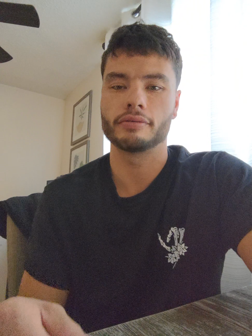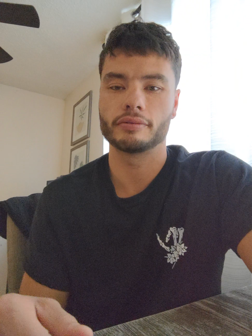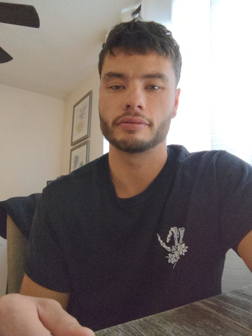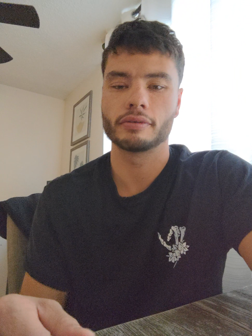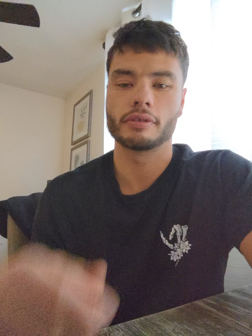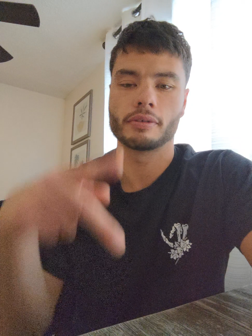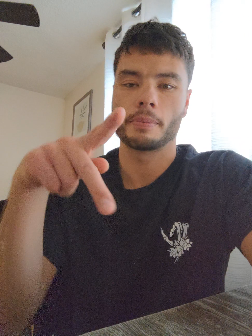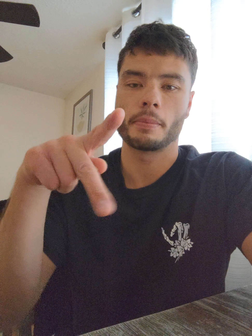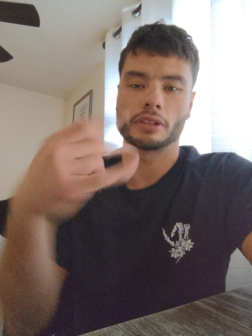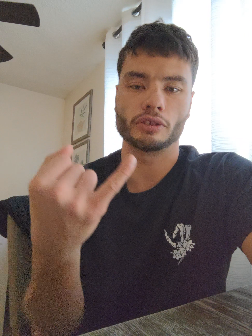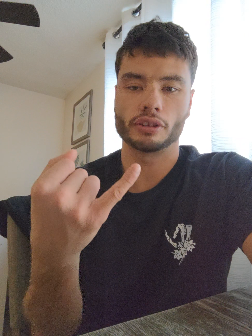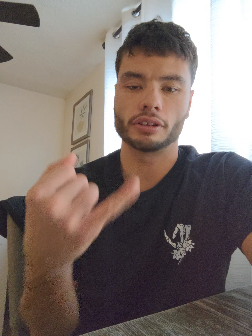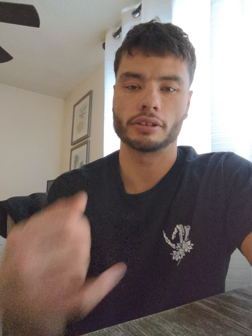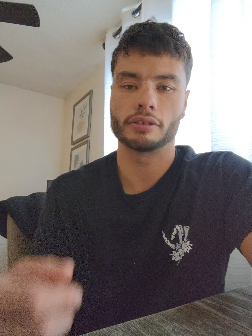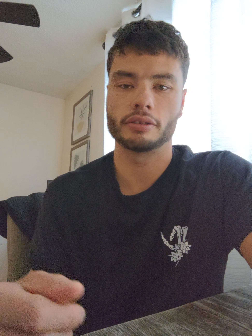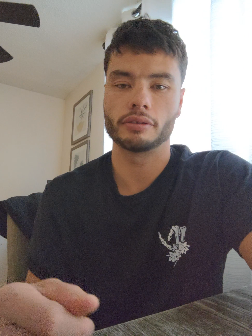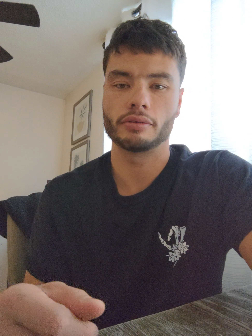pajamas